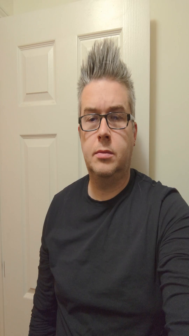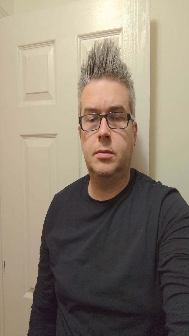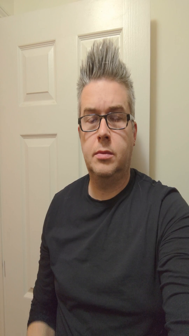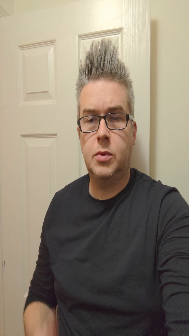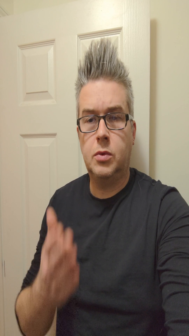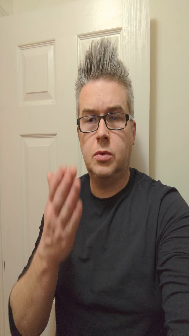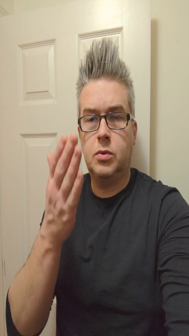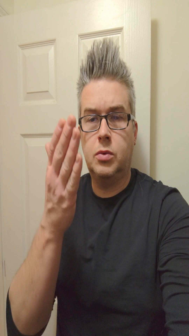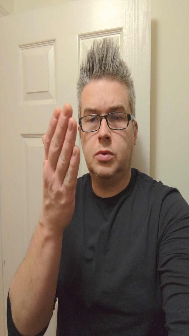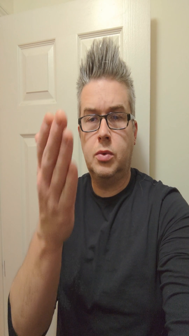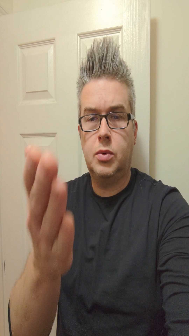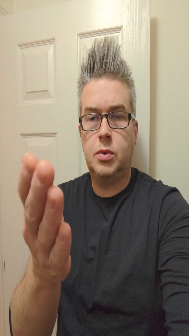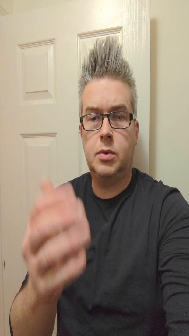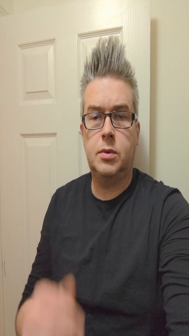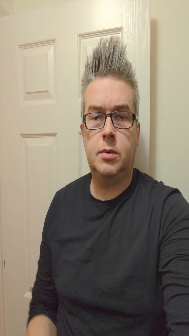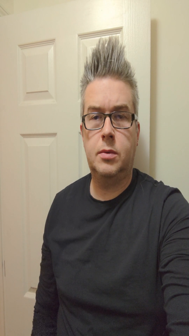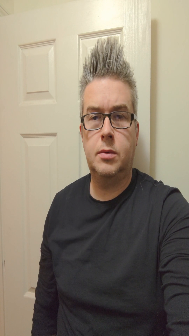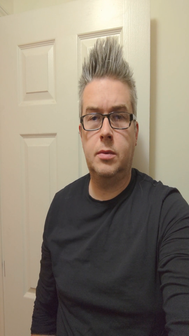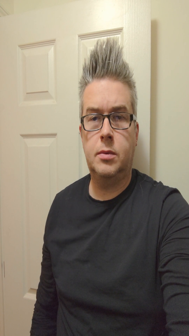boat